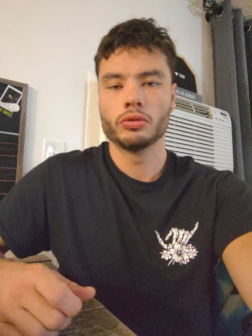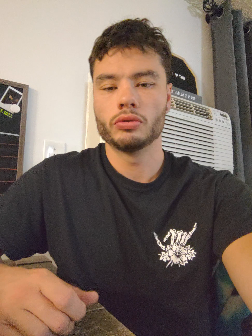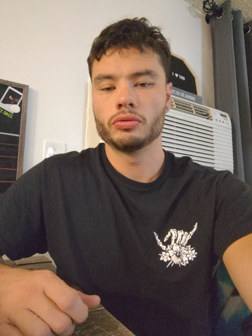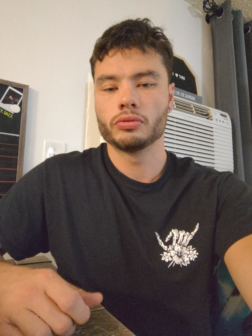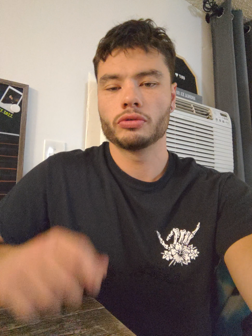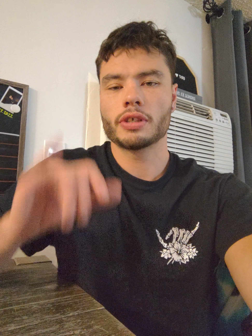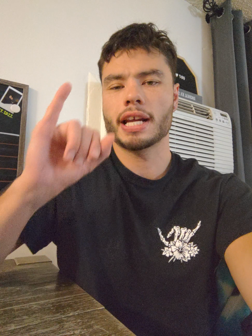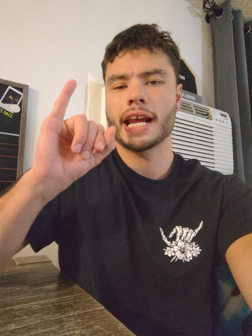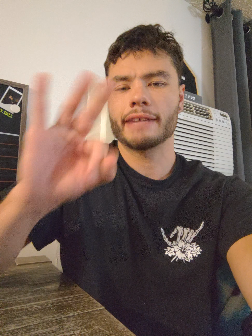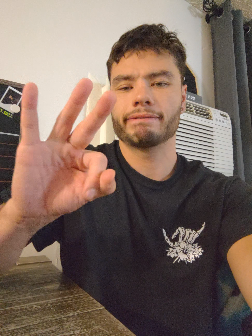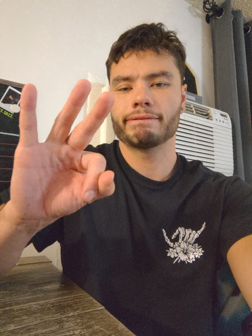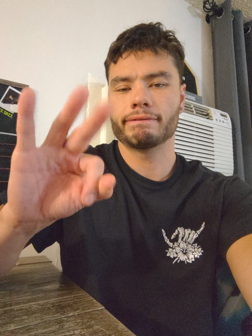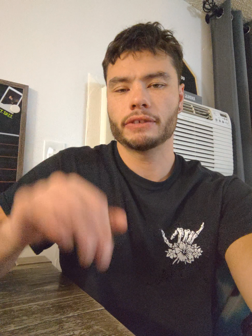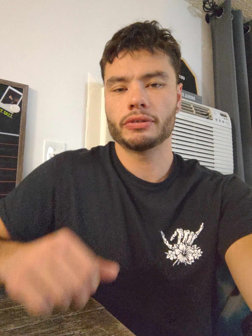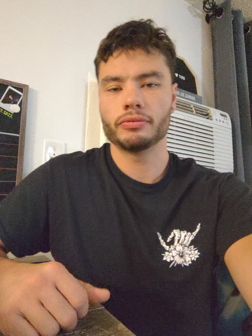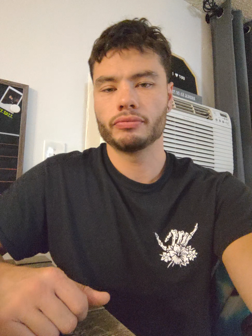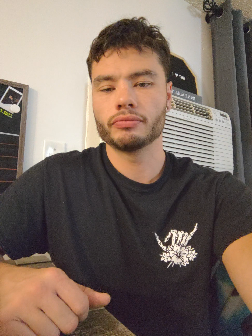if